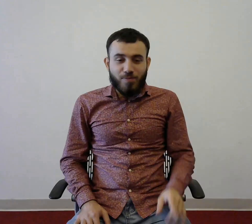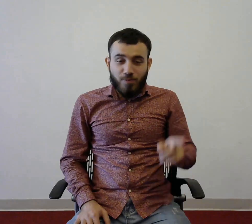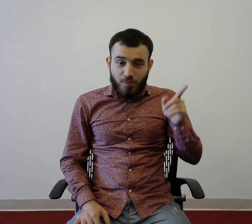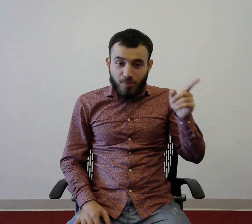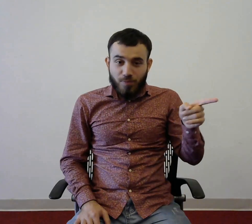O